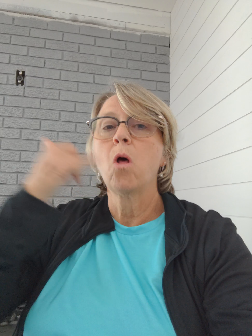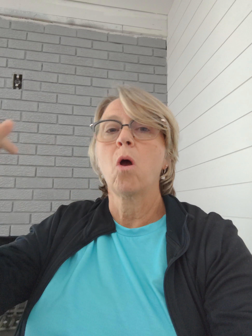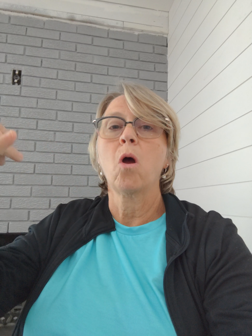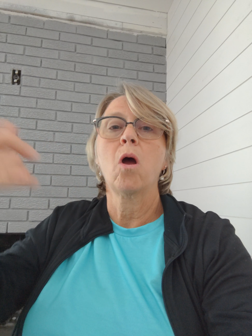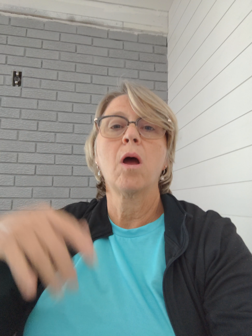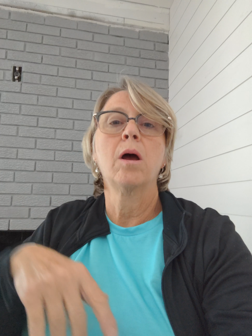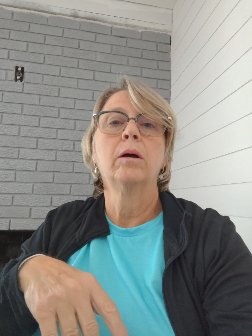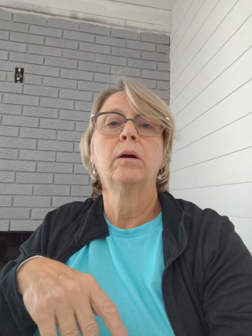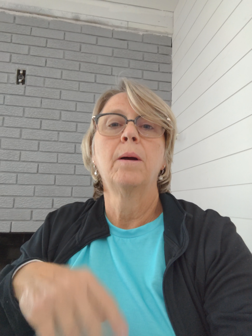call on the phone